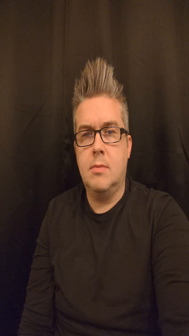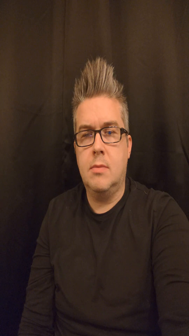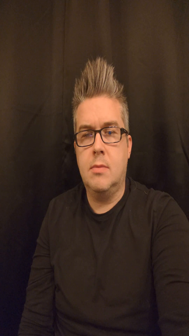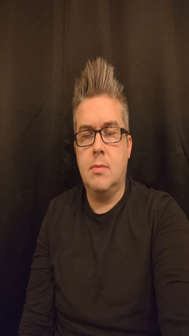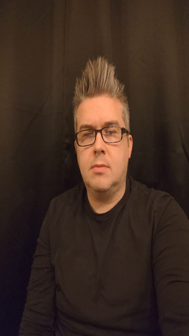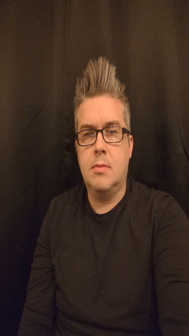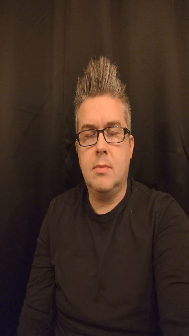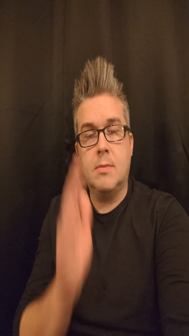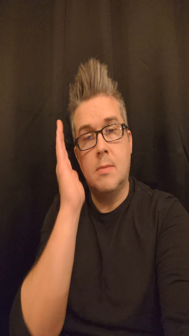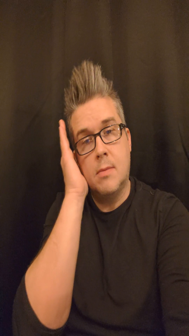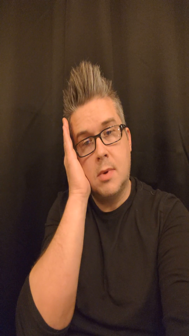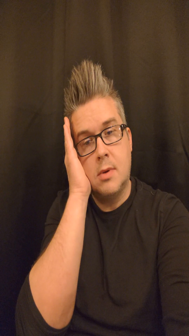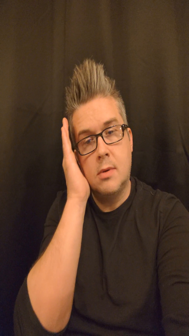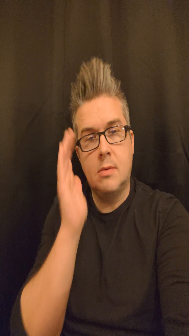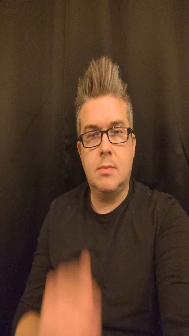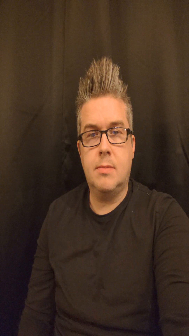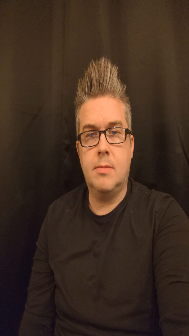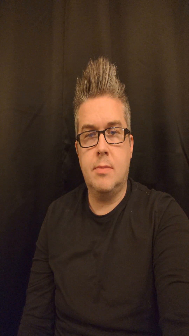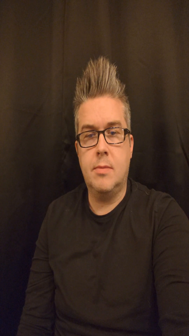bed